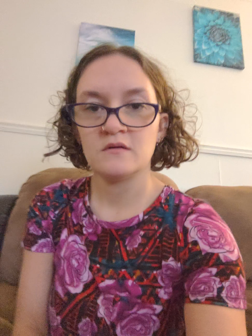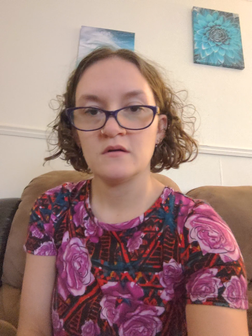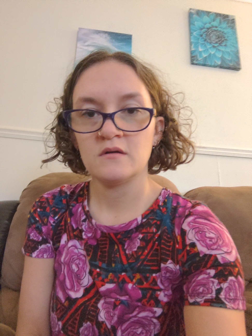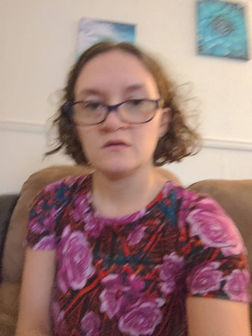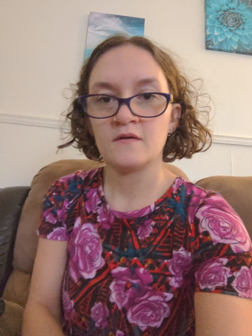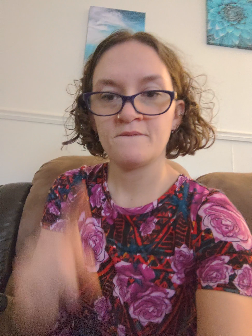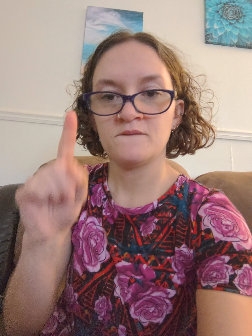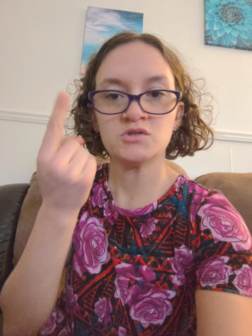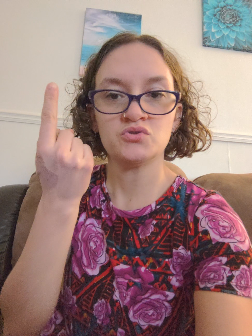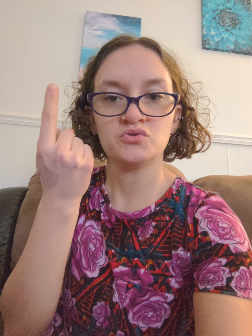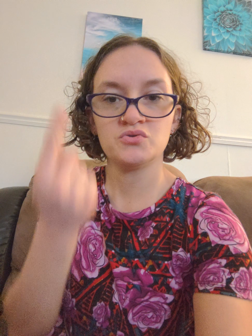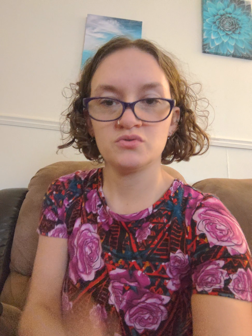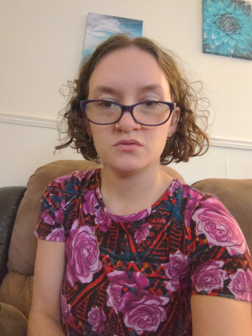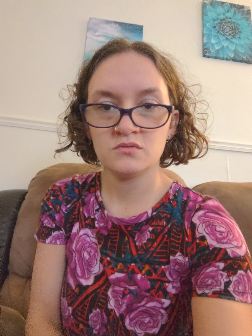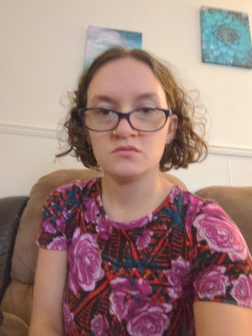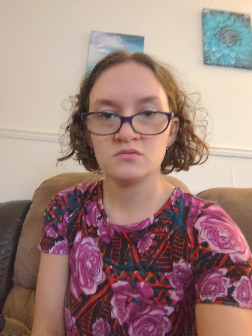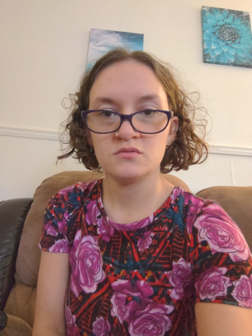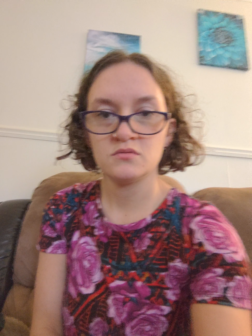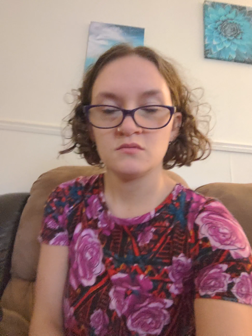first